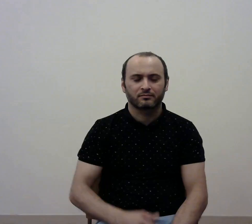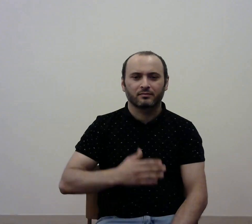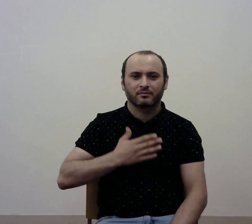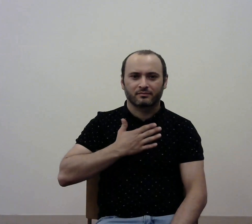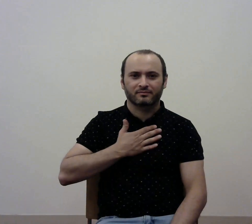mən